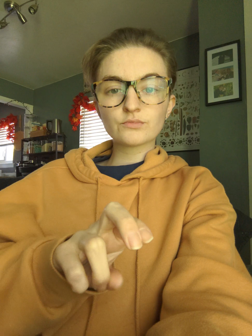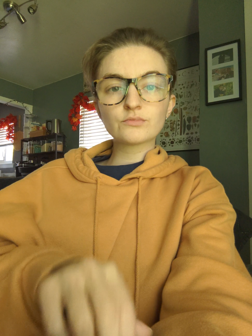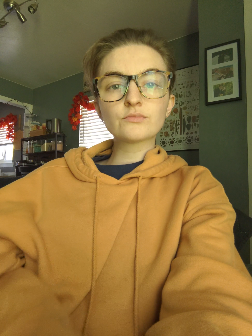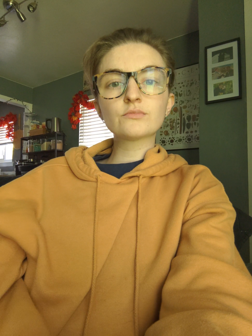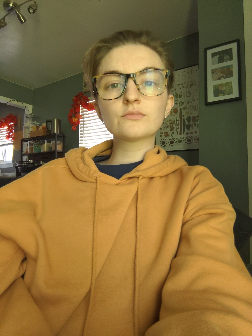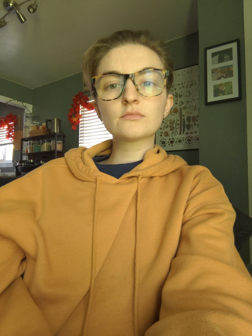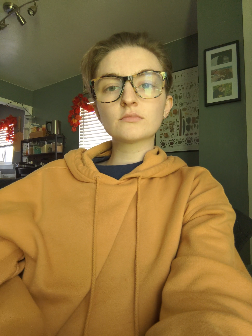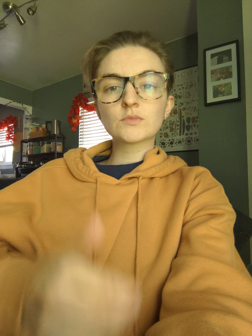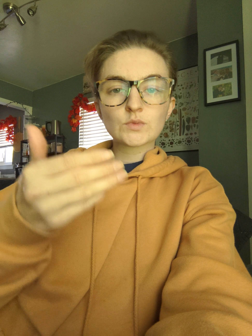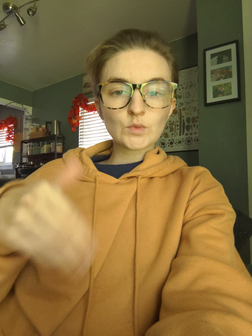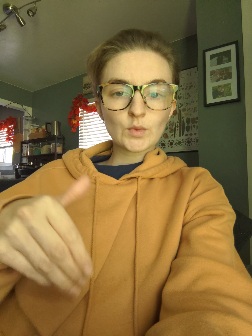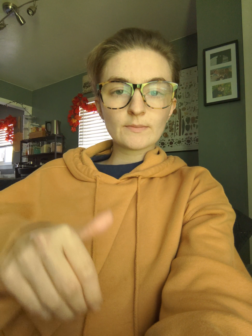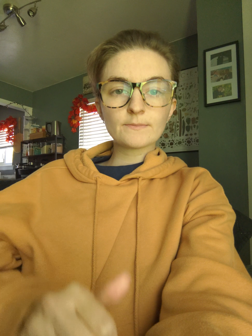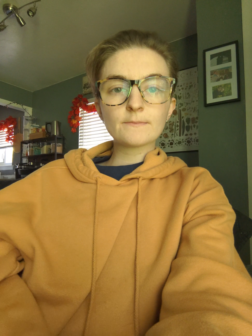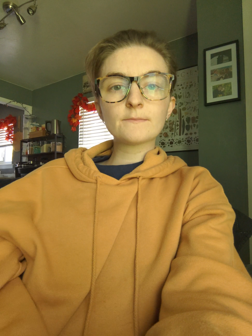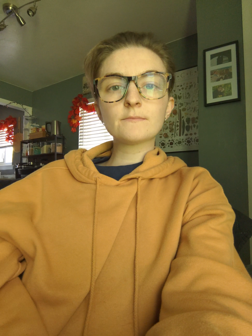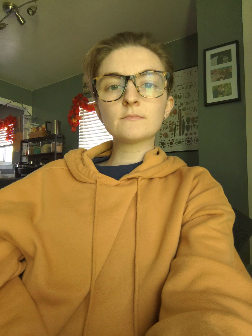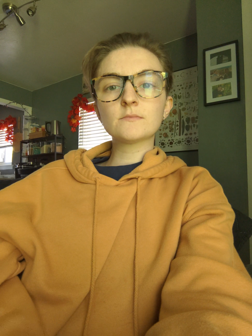shorts